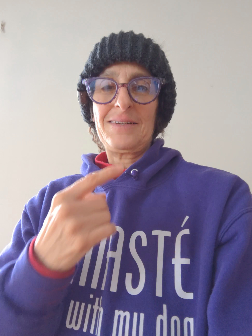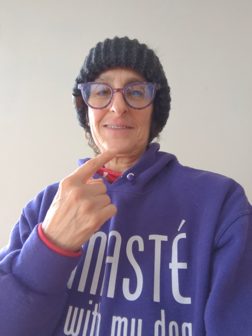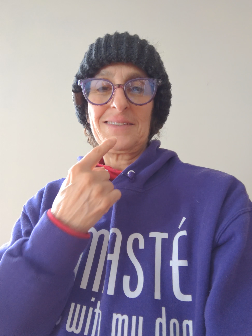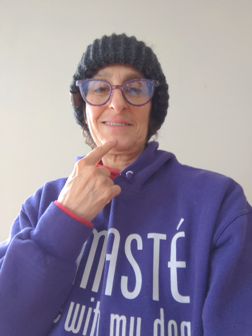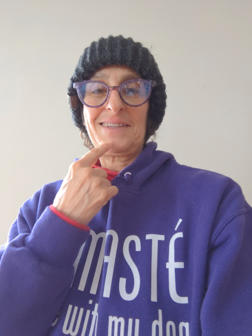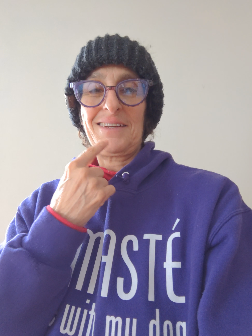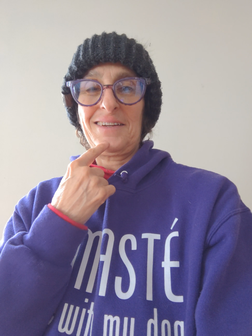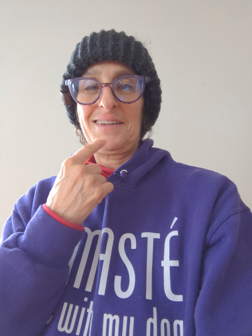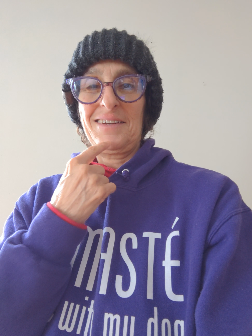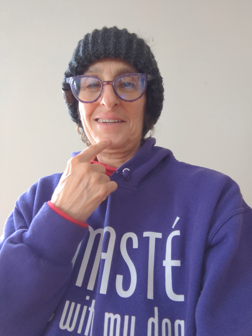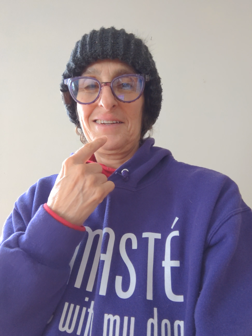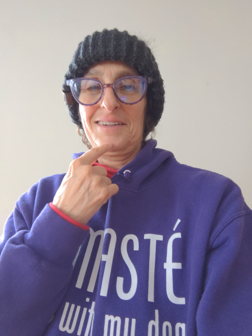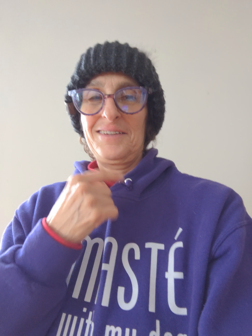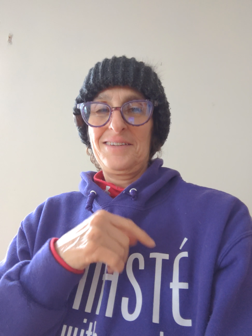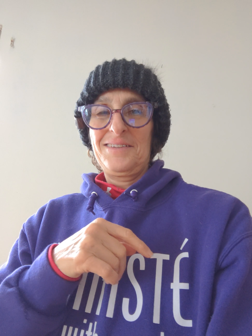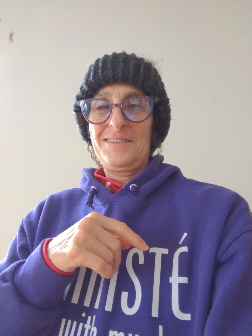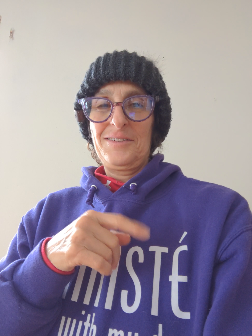say